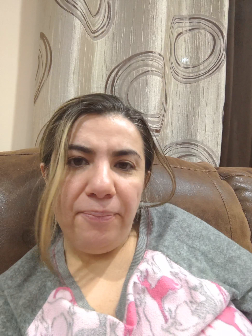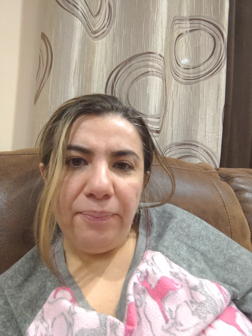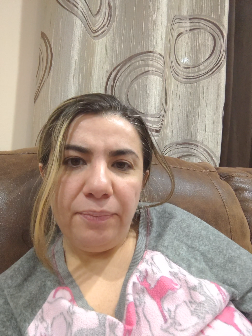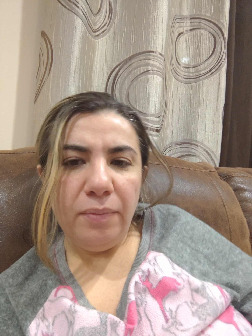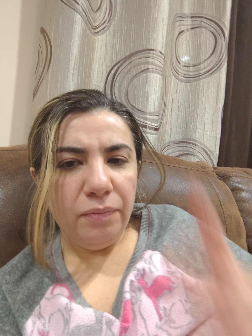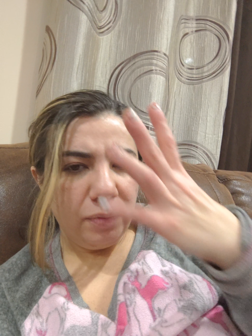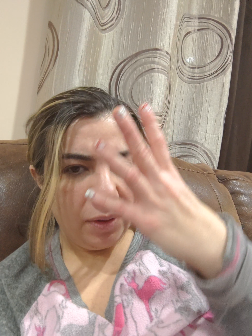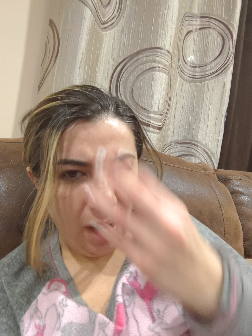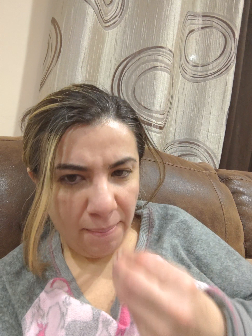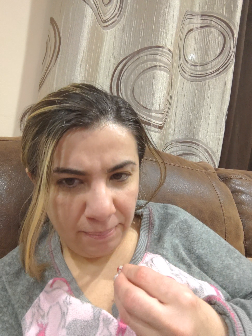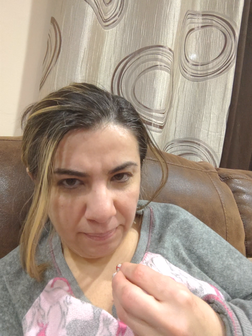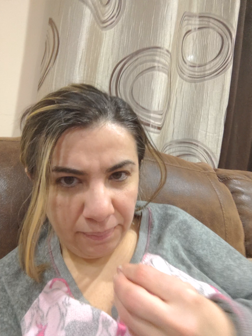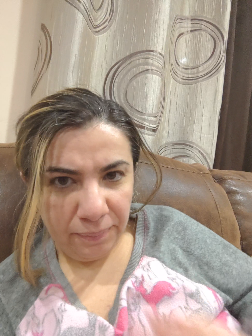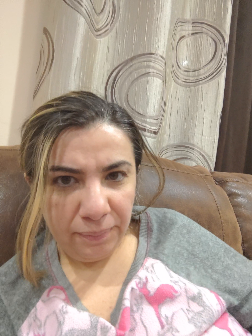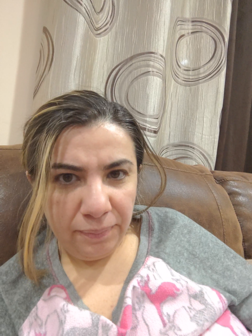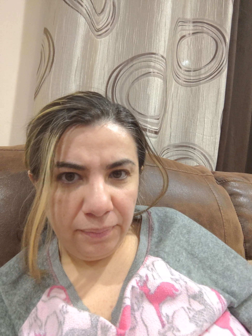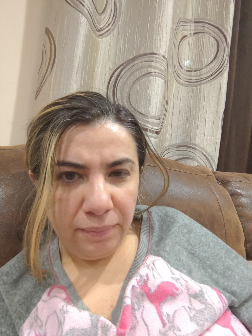sleepy